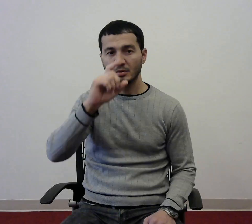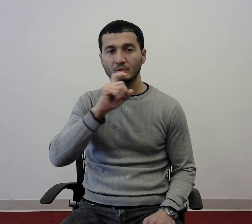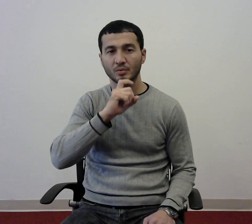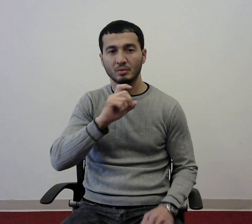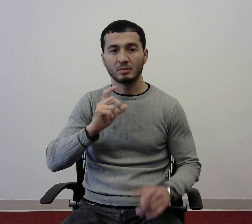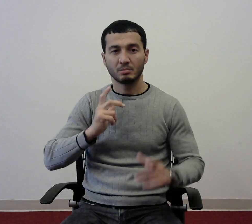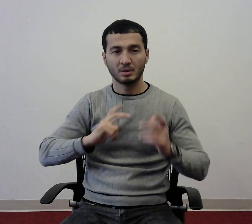universitet